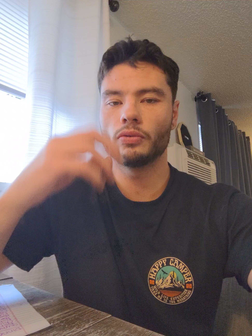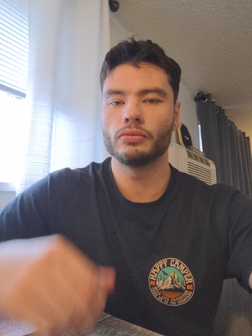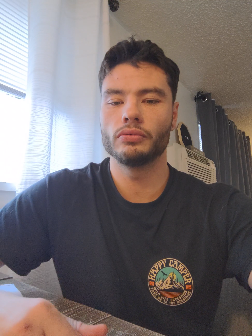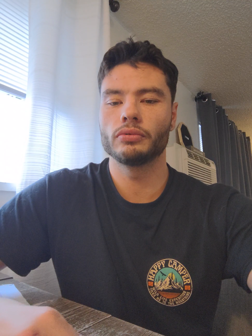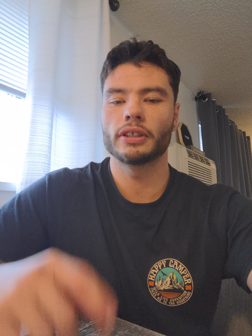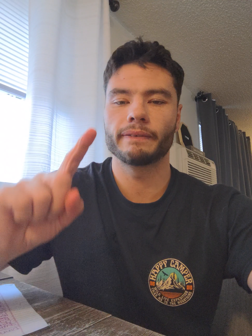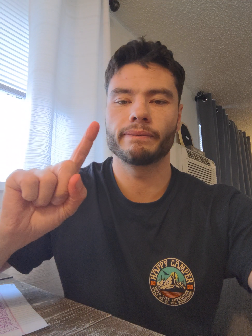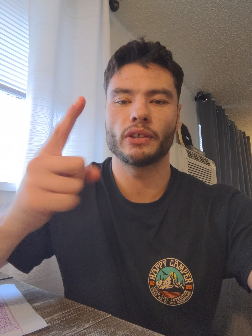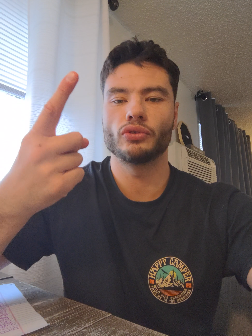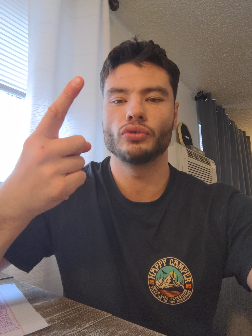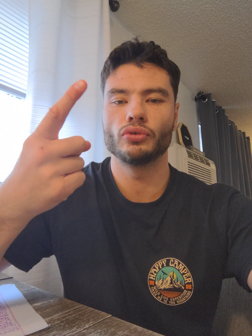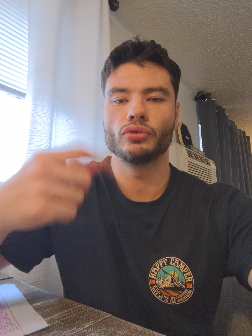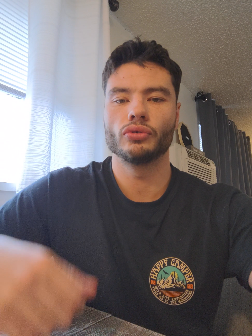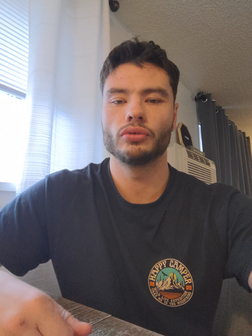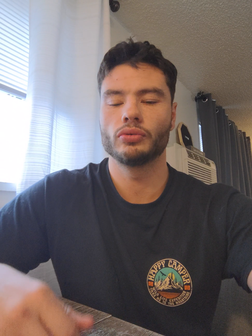first